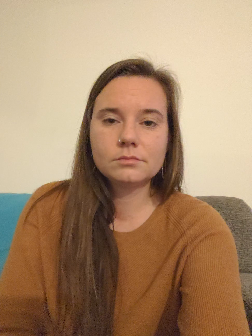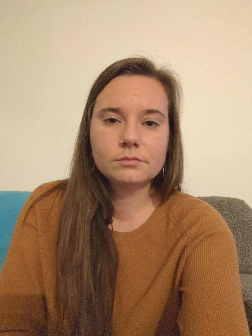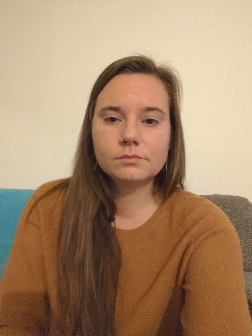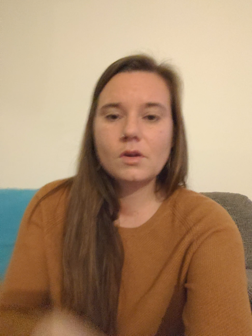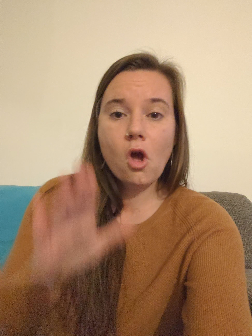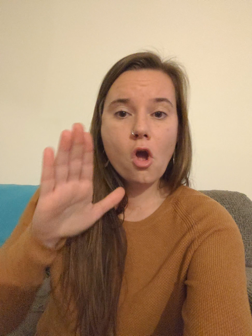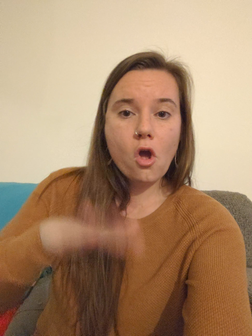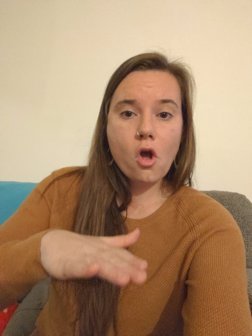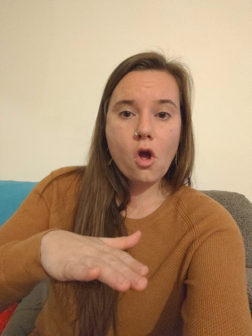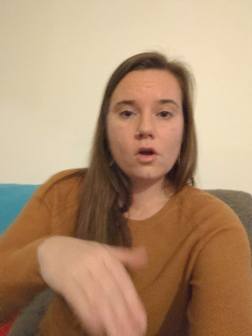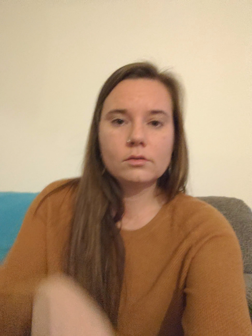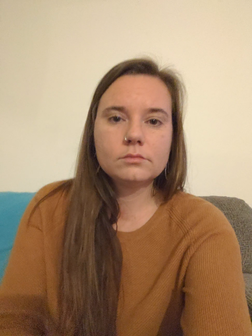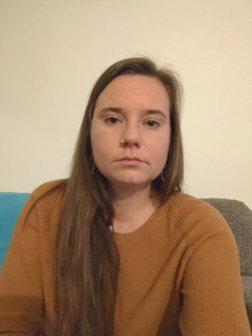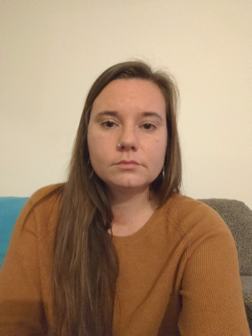on